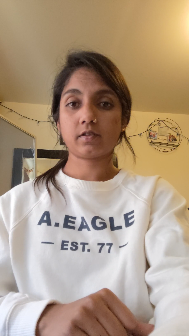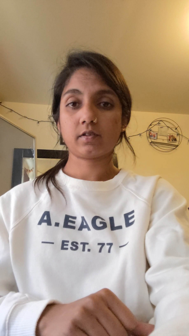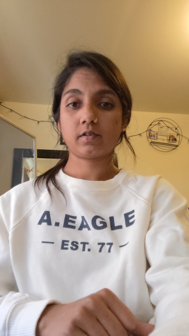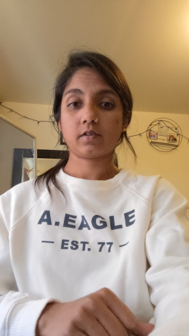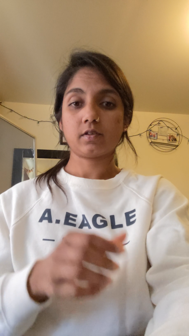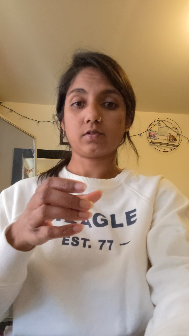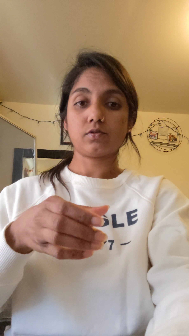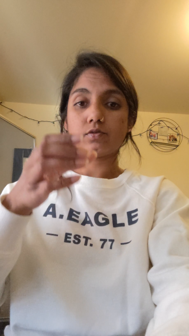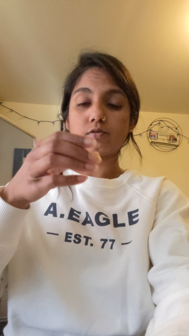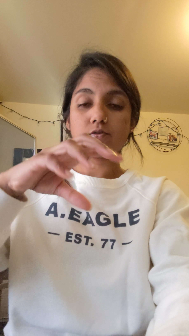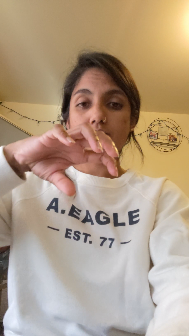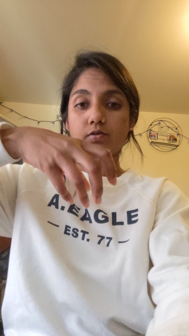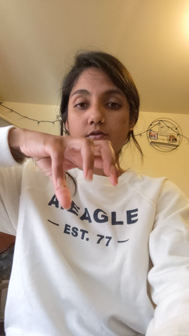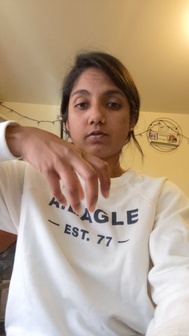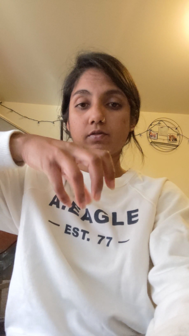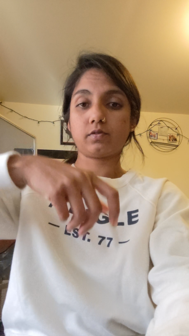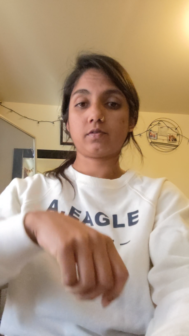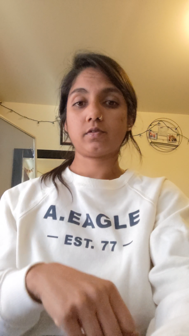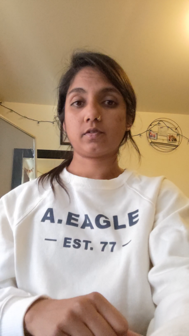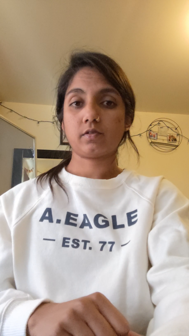jar